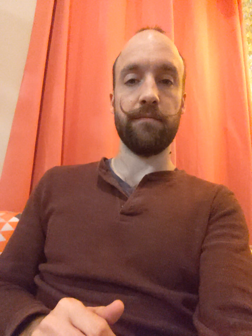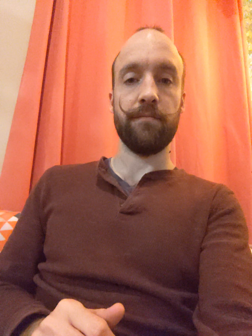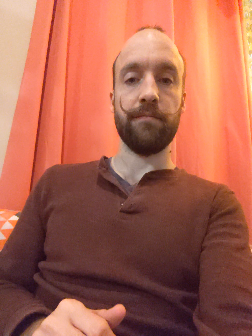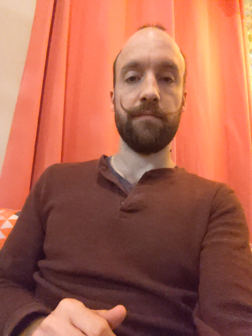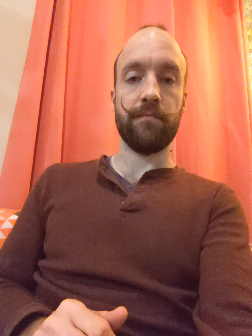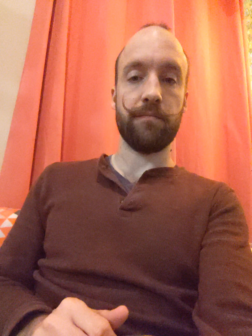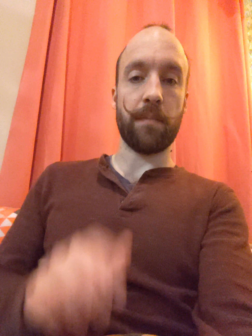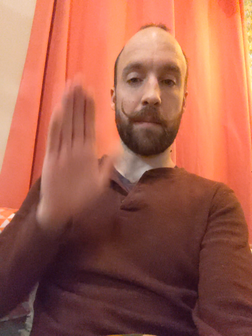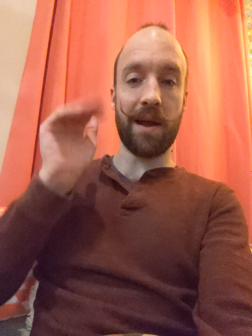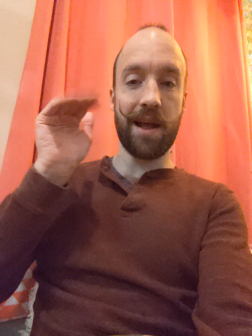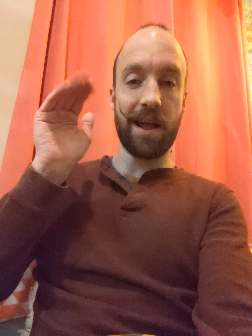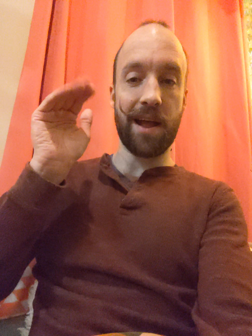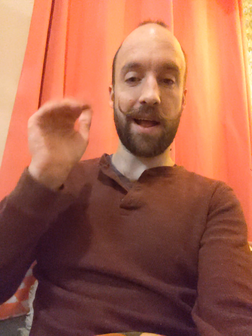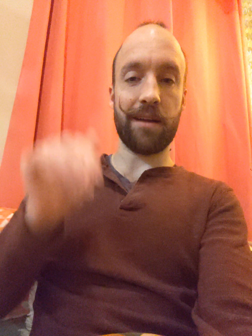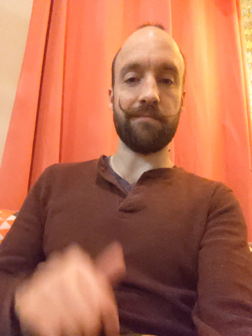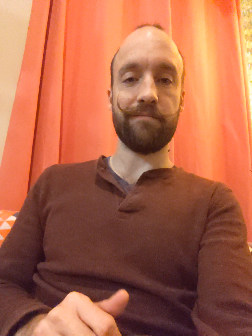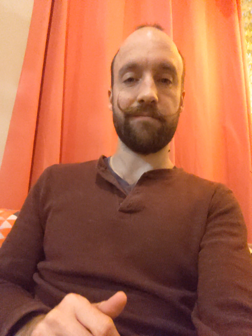bye